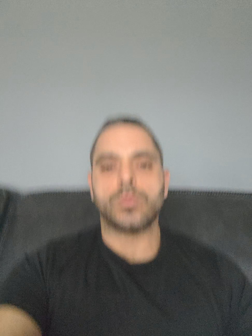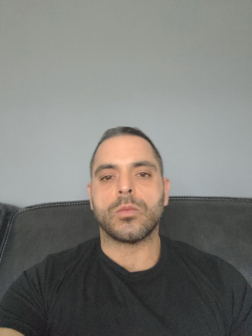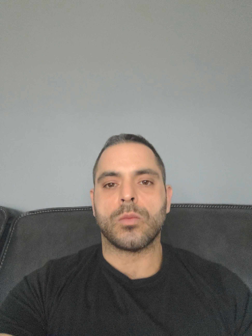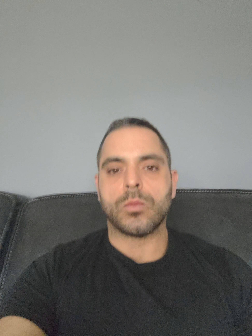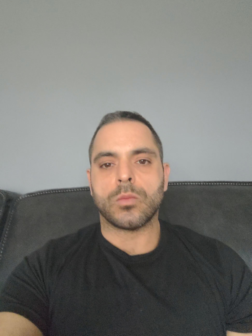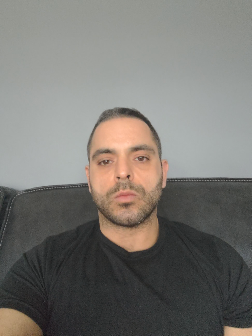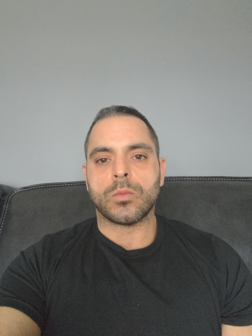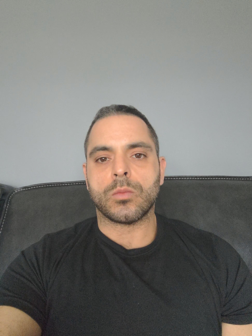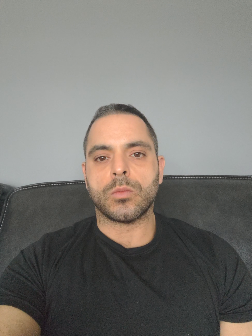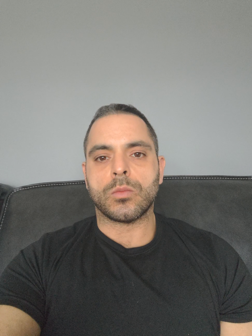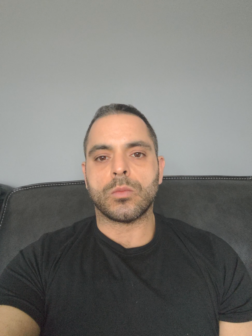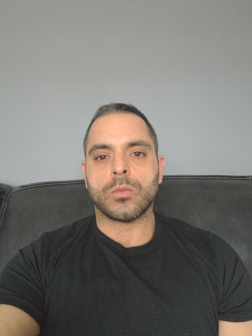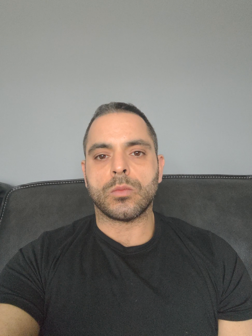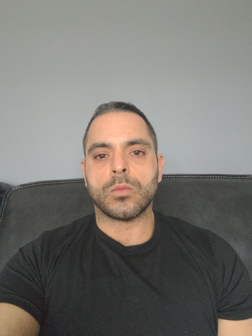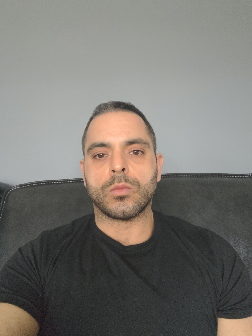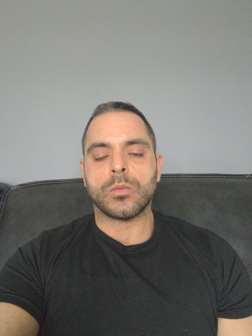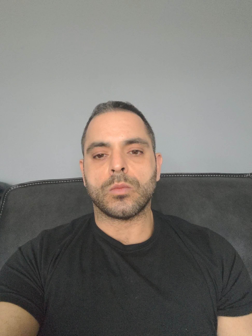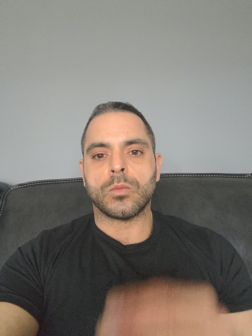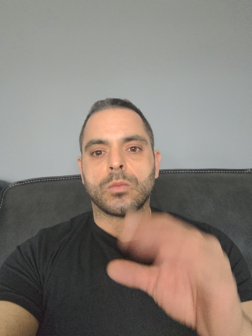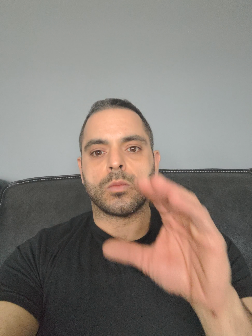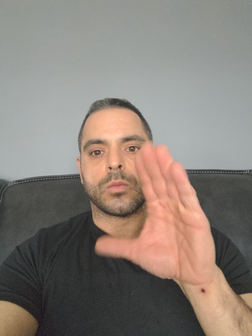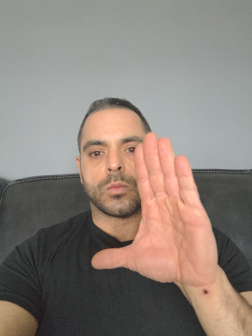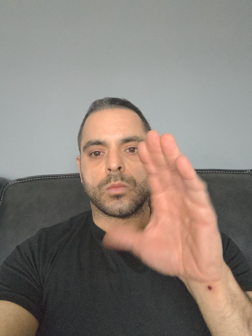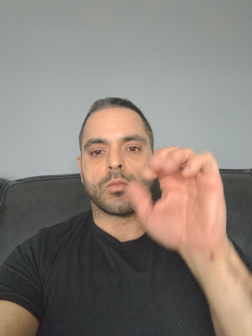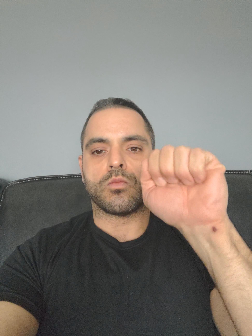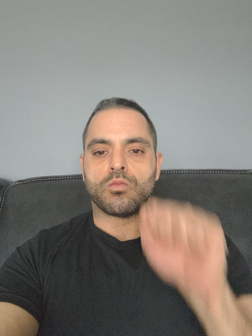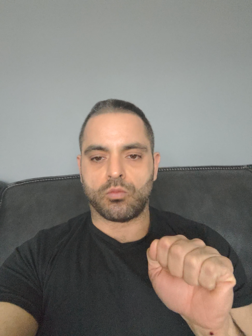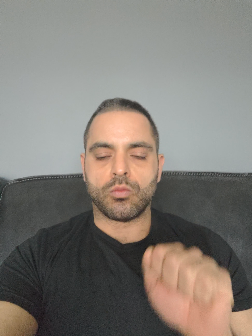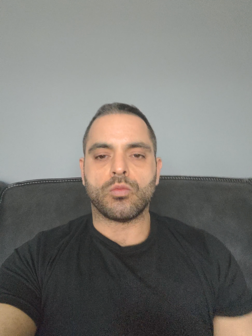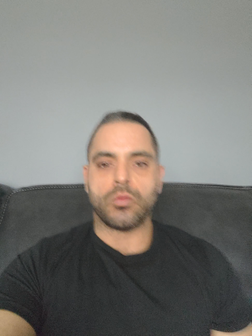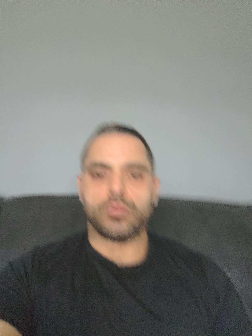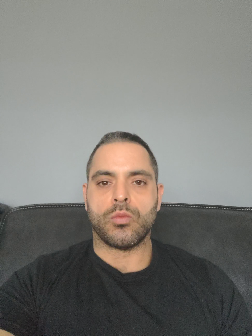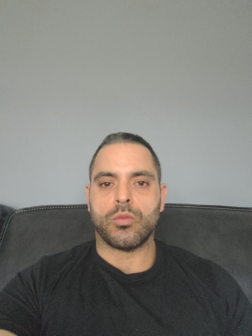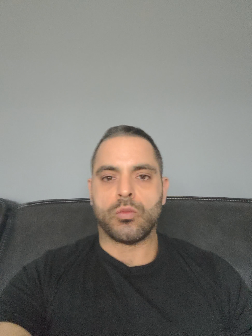mitten